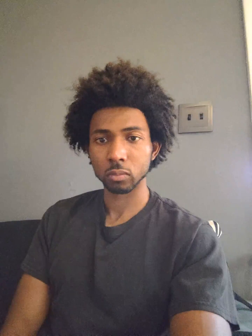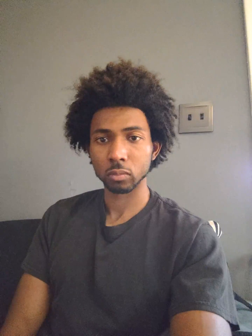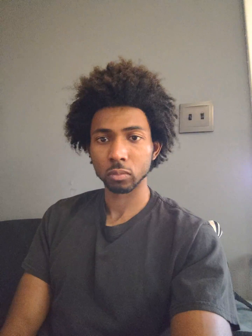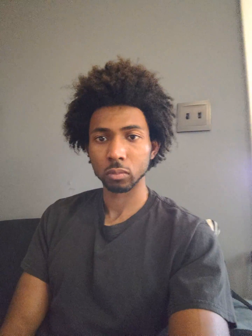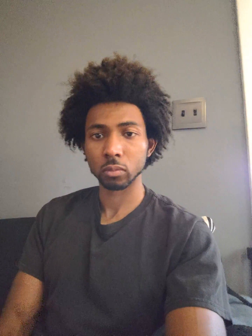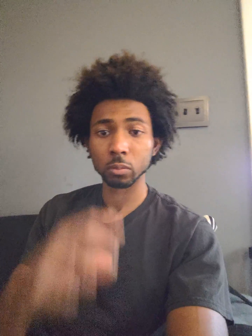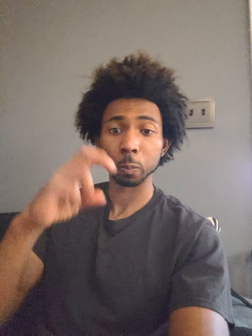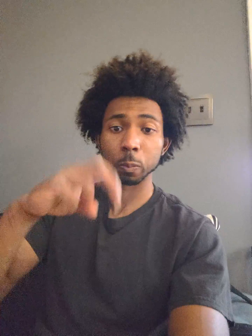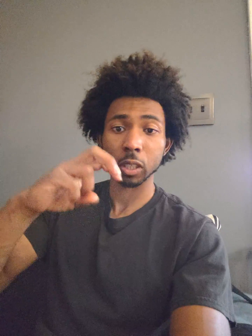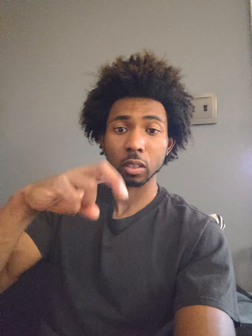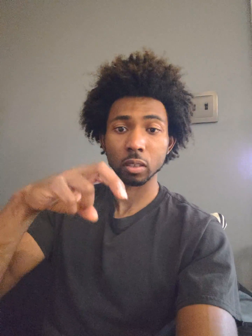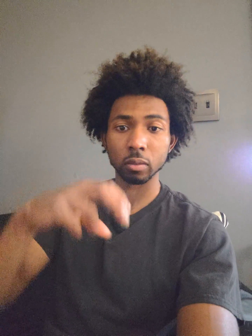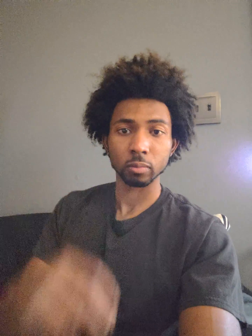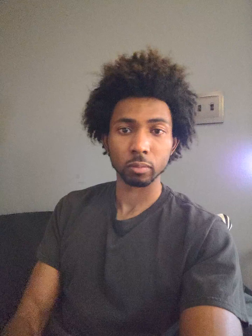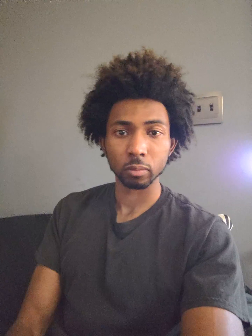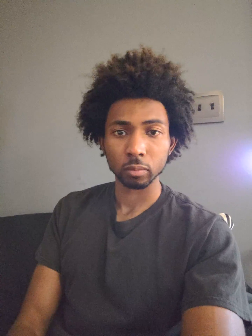potato